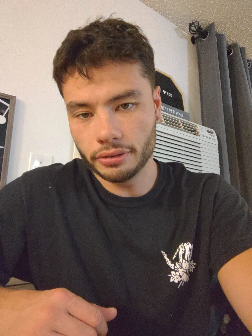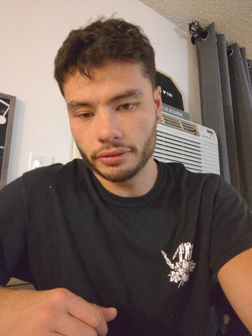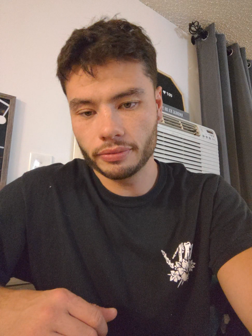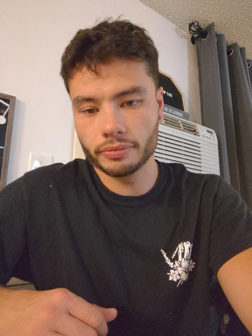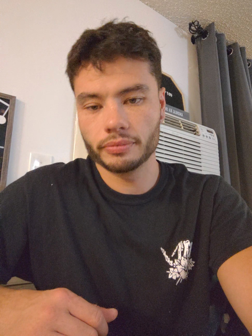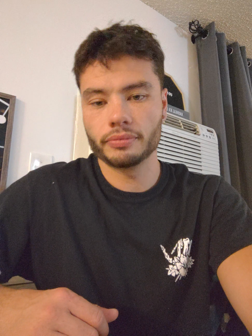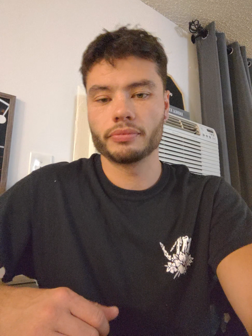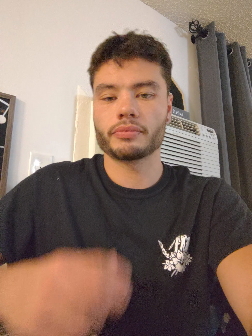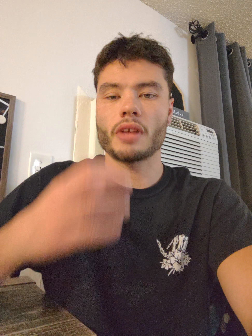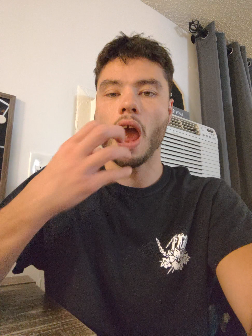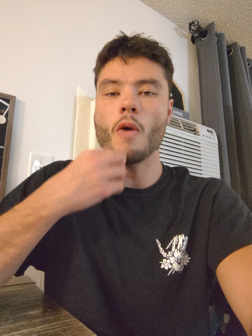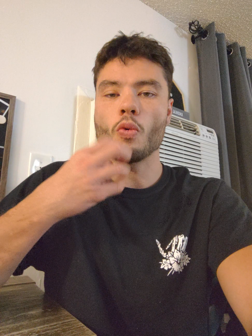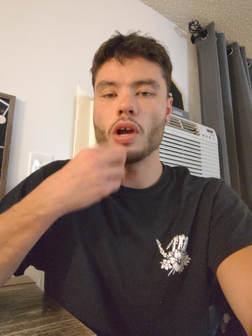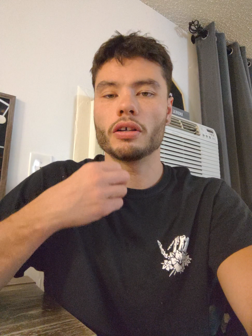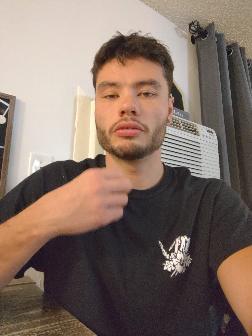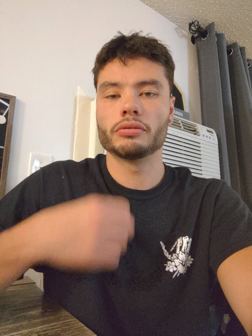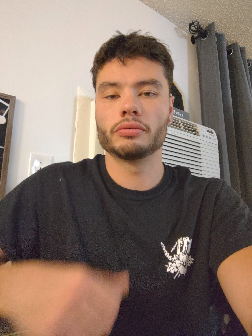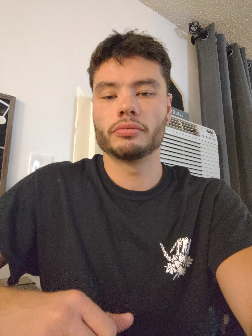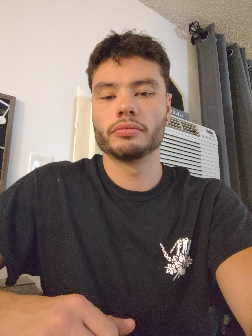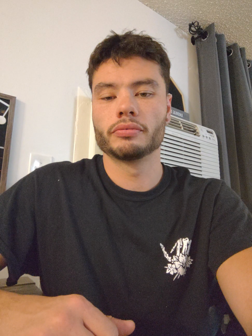underwear